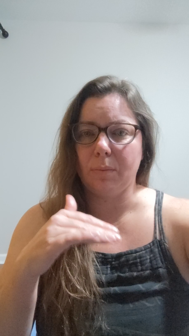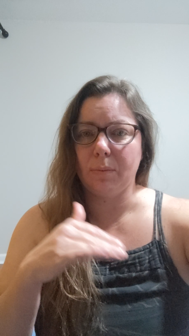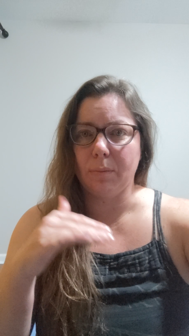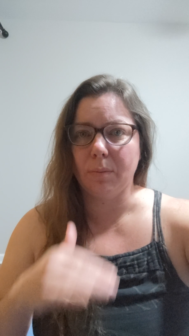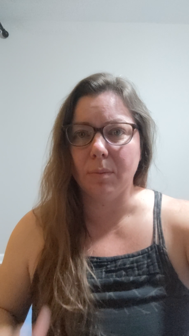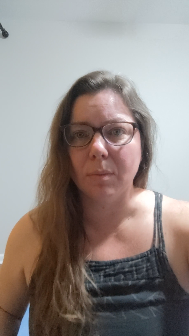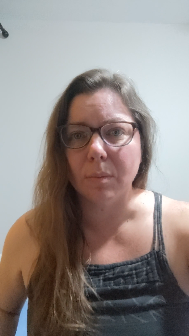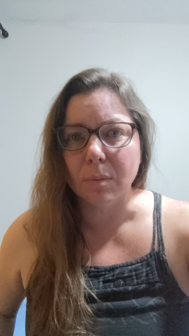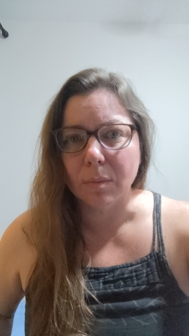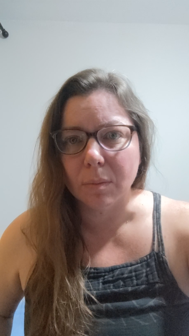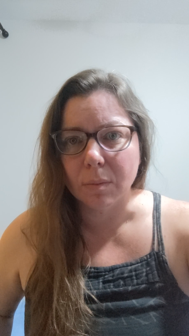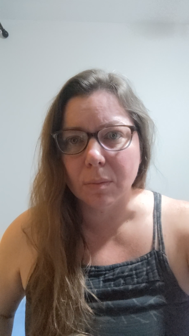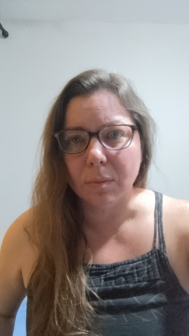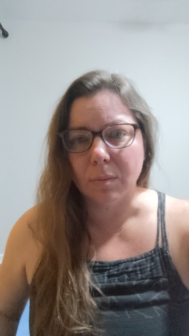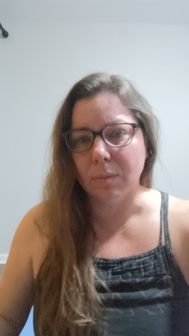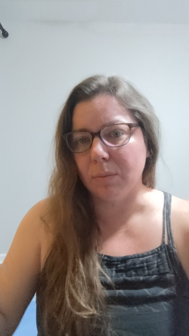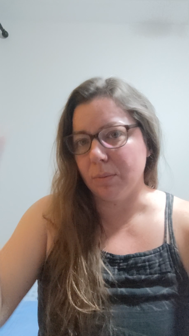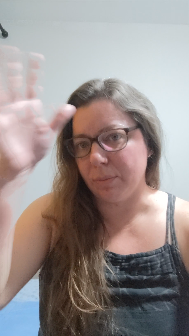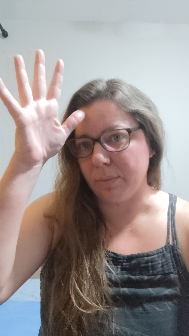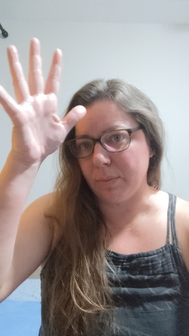daddy